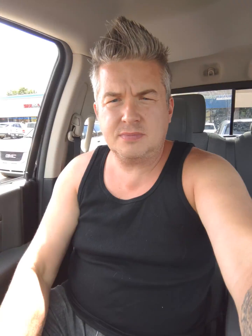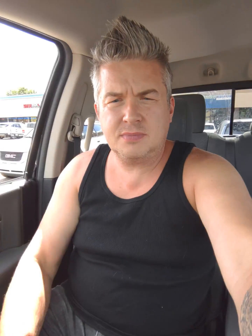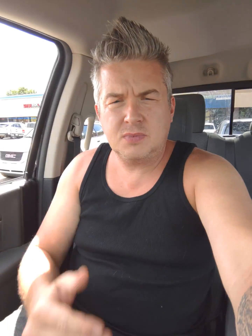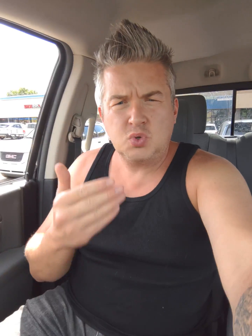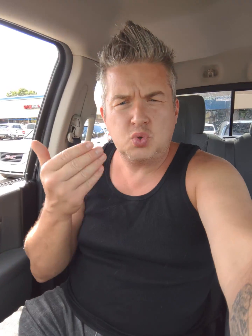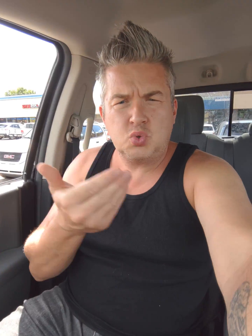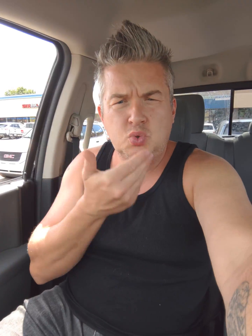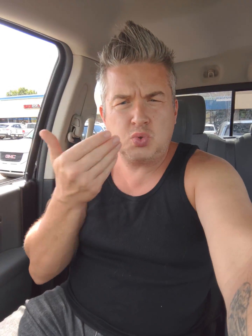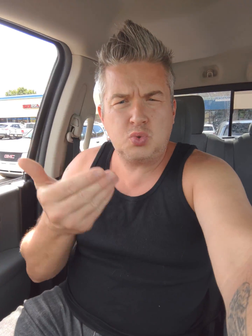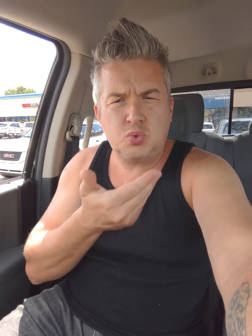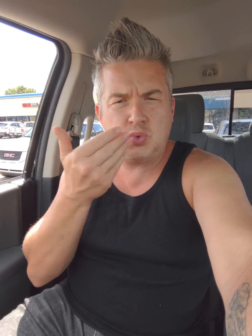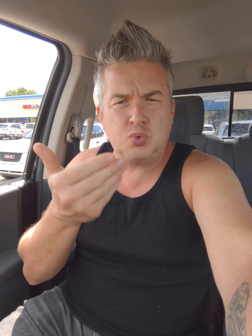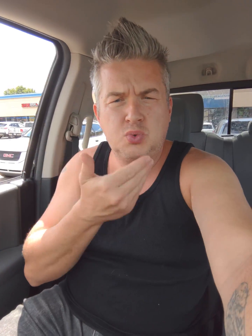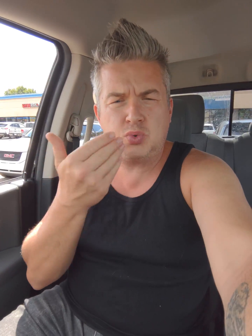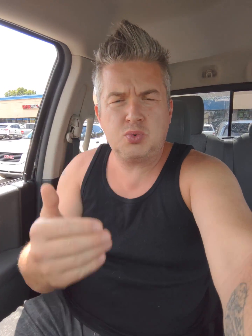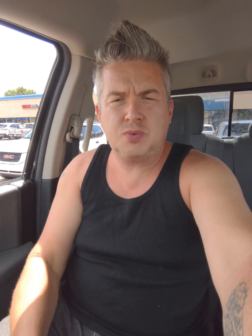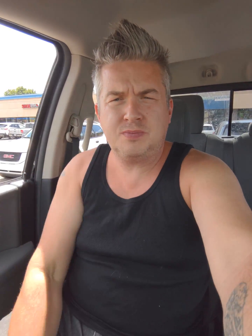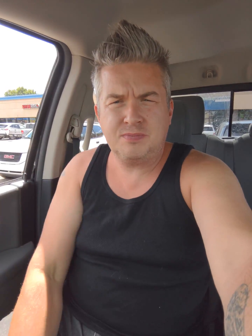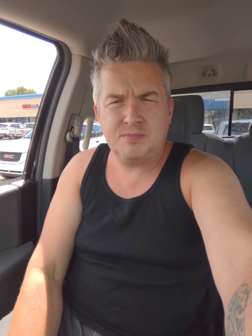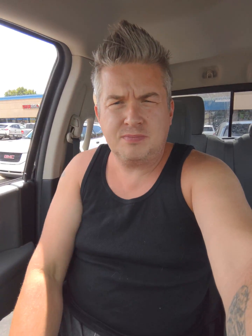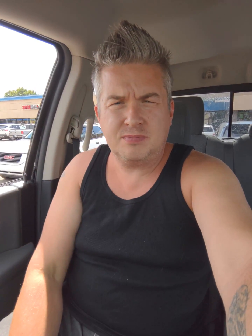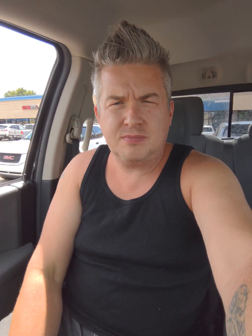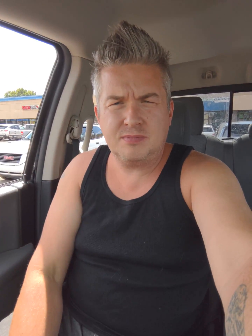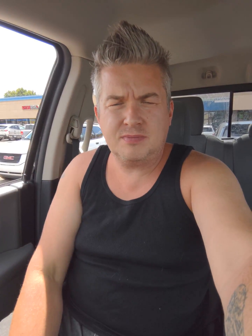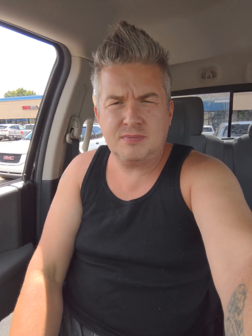new